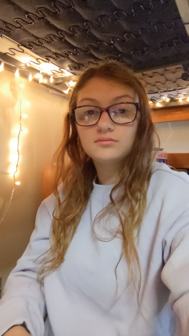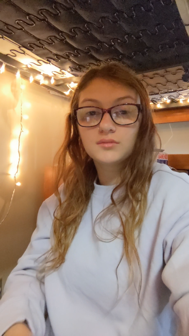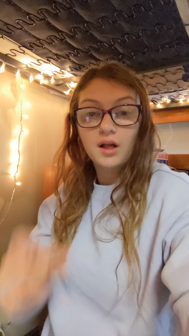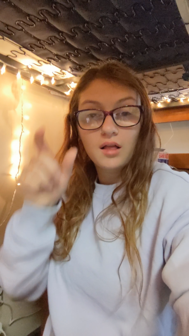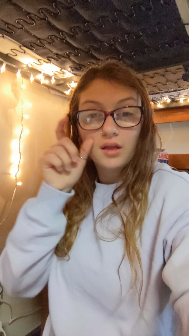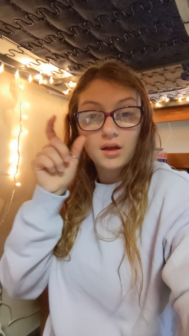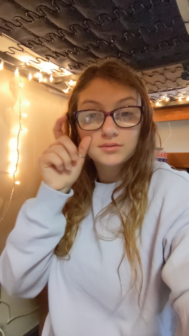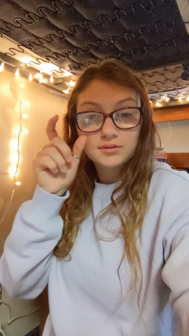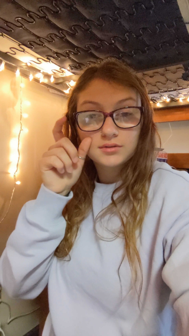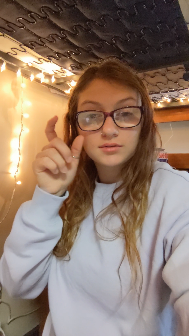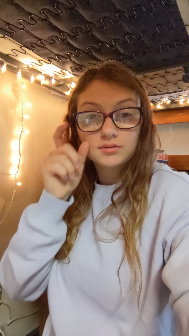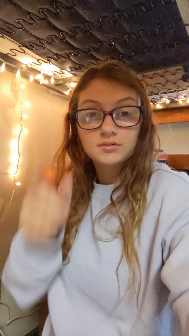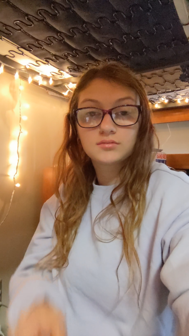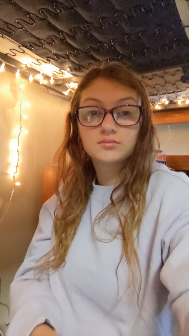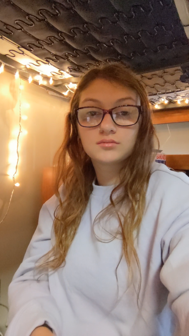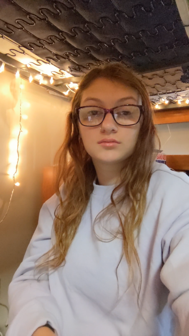glasses